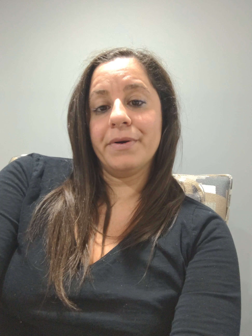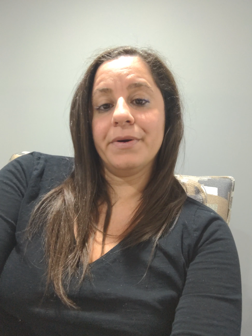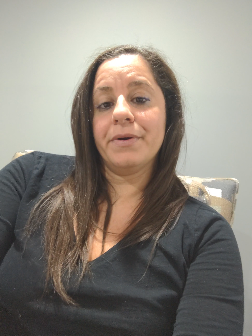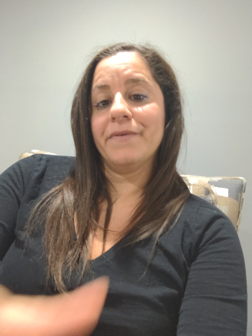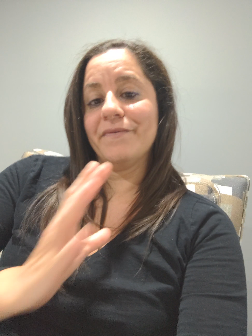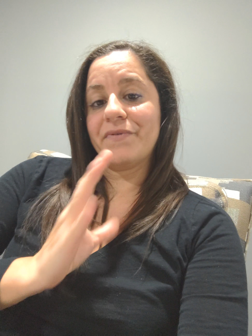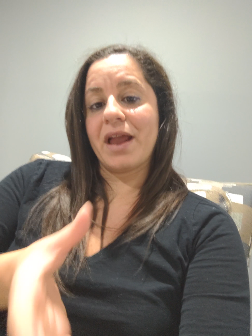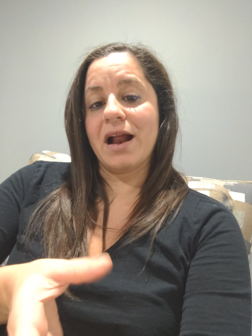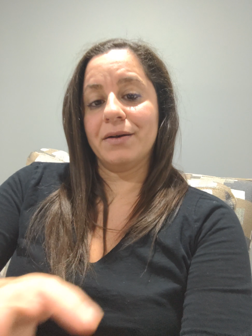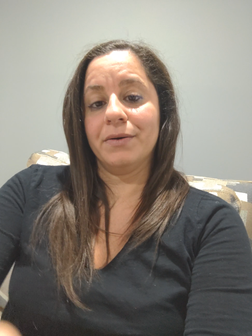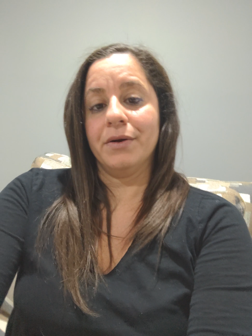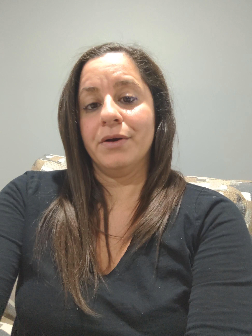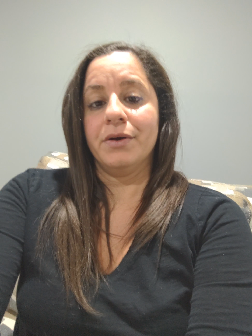fine